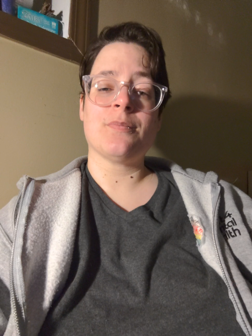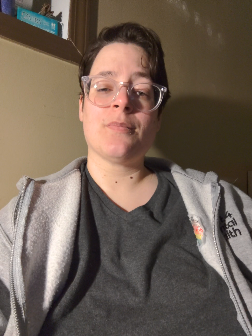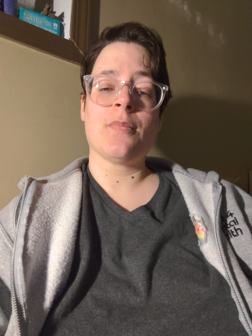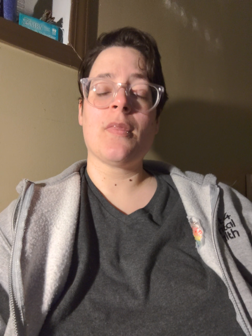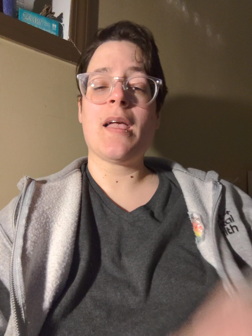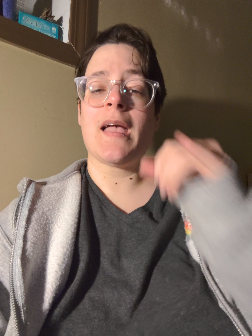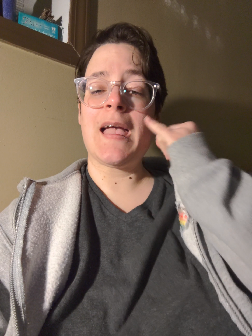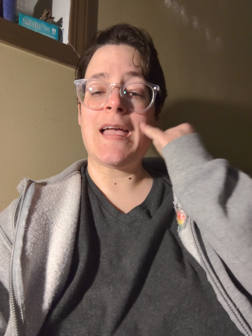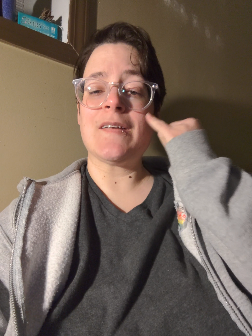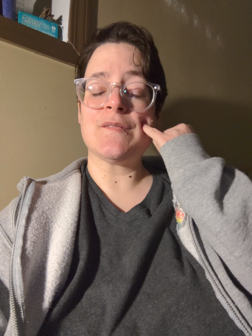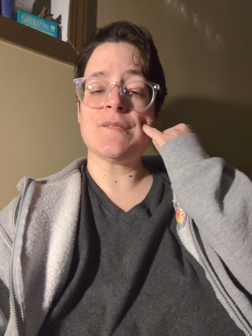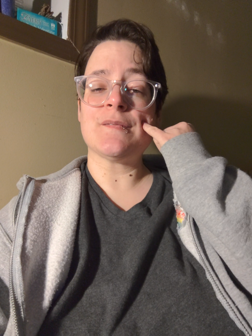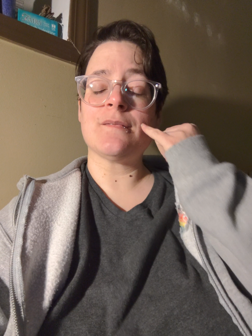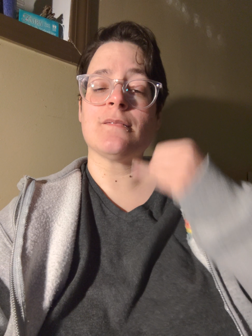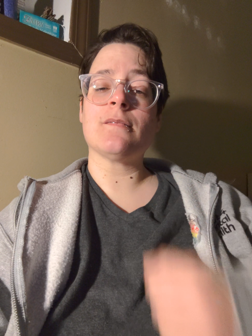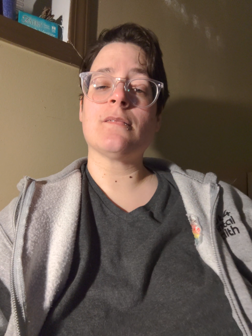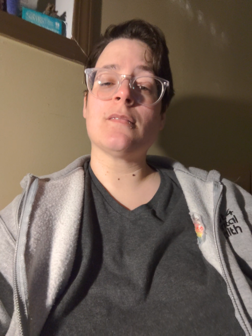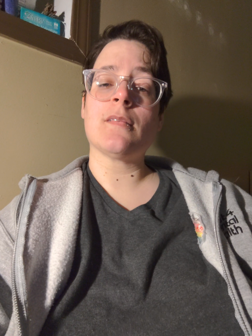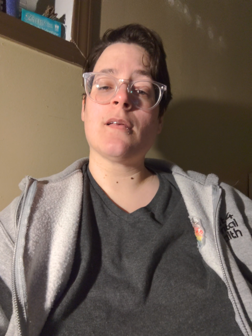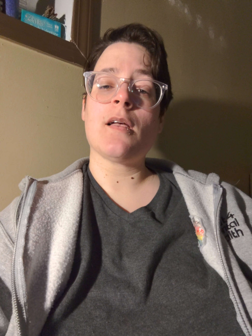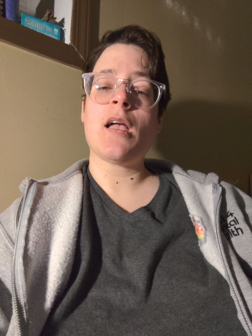if